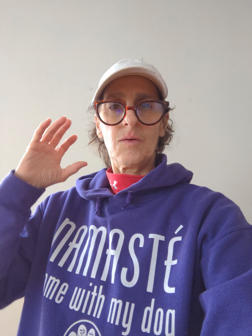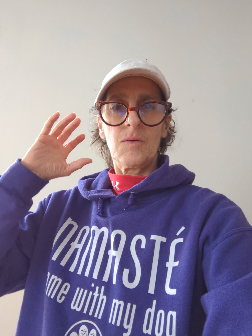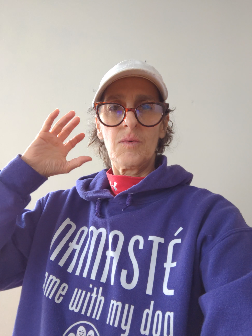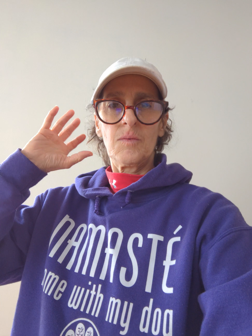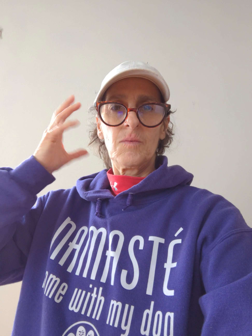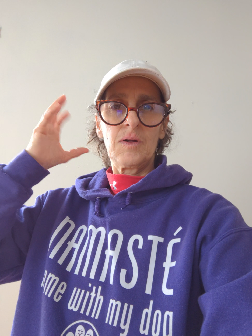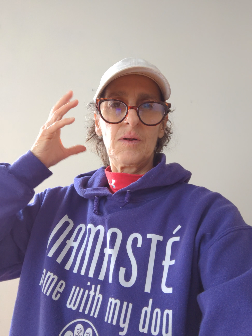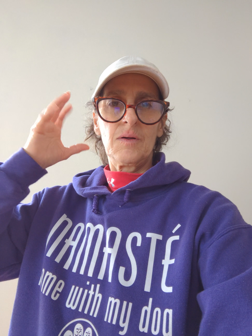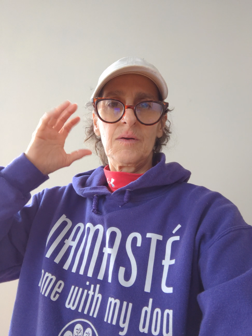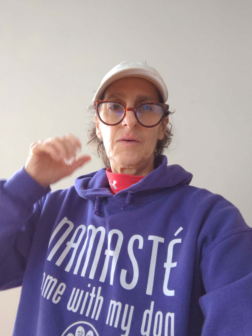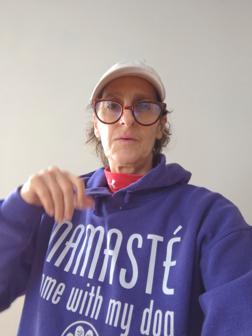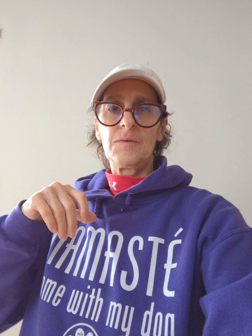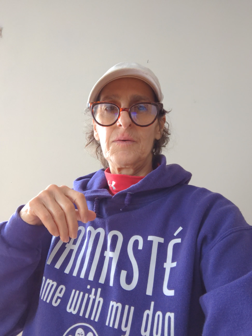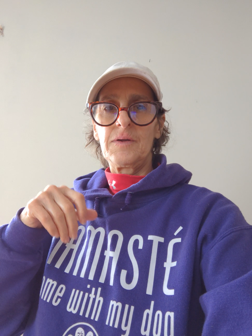radio